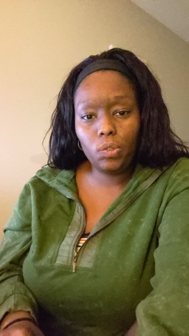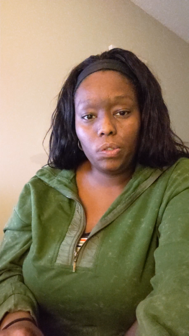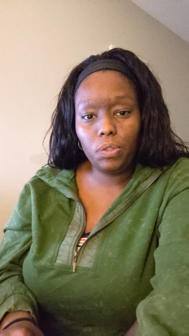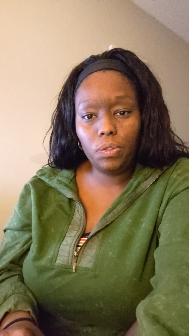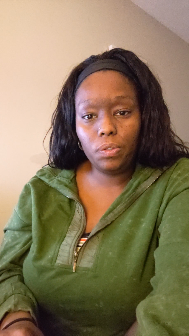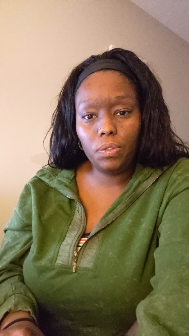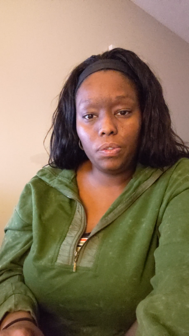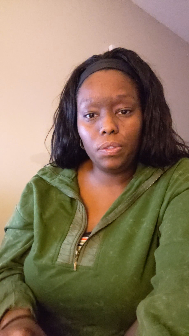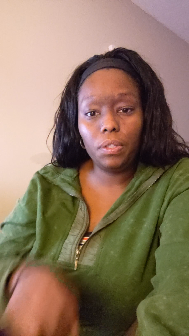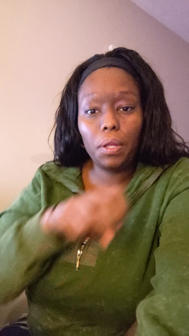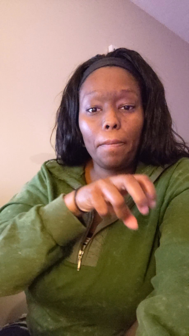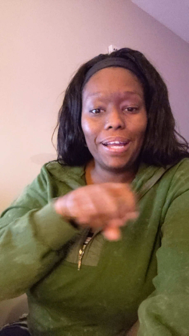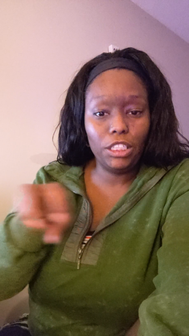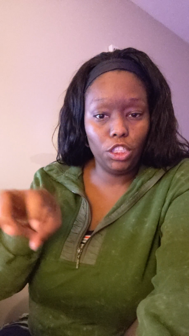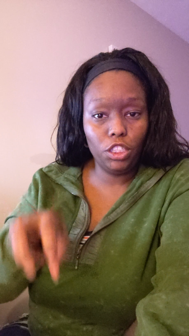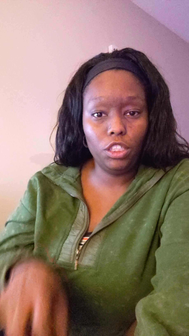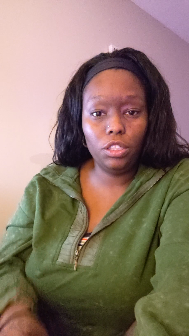bench